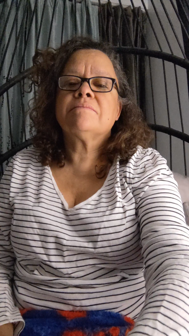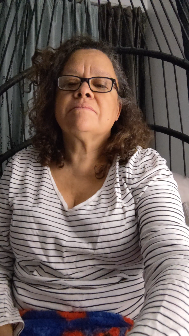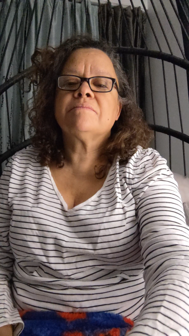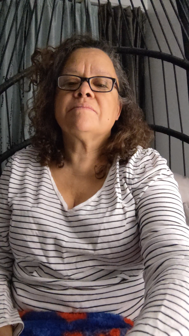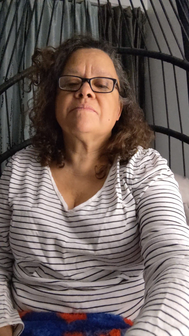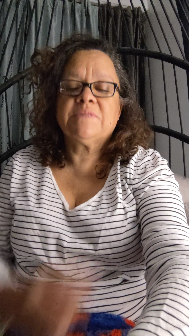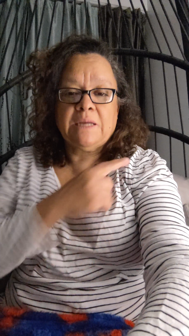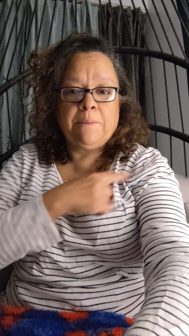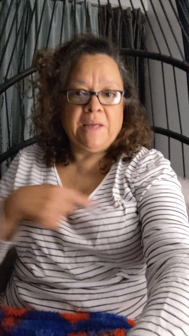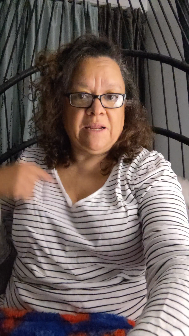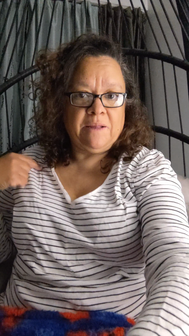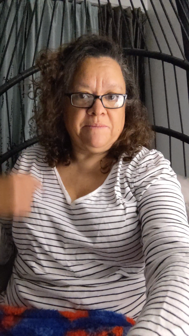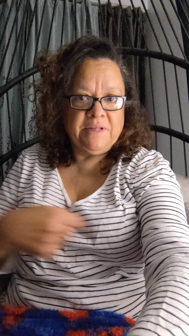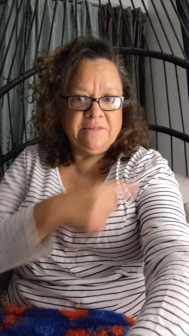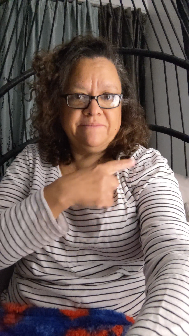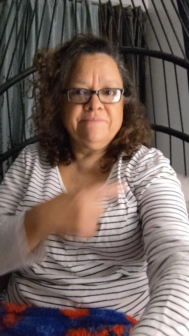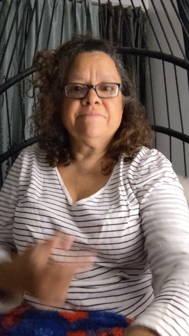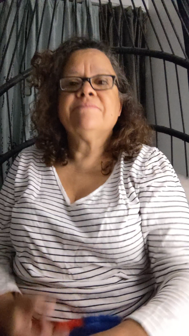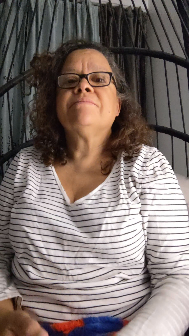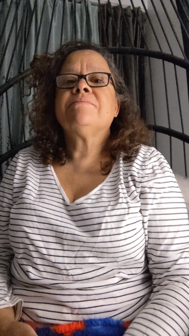bib